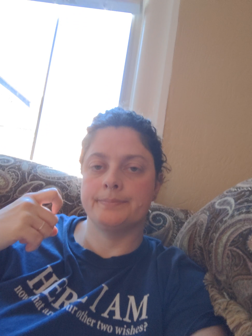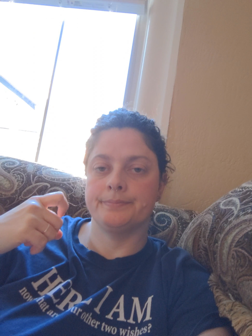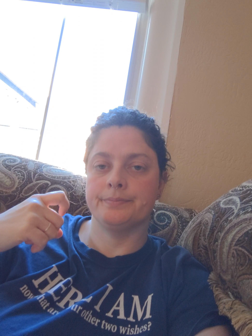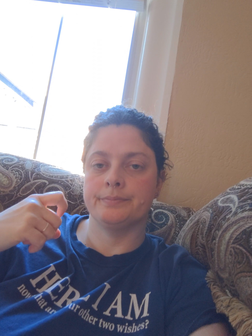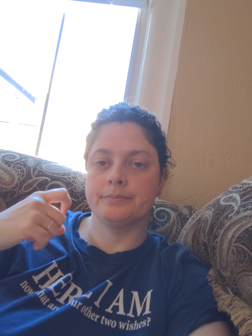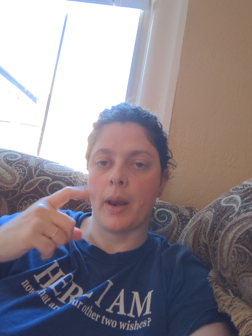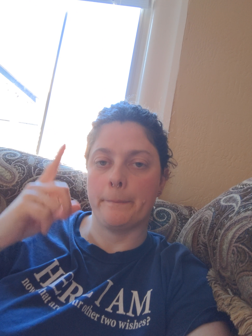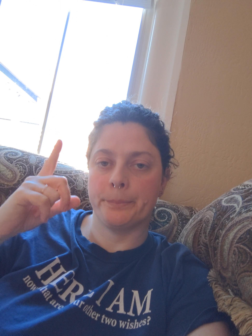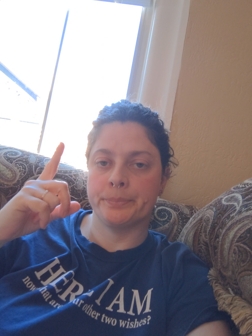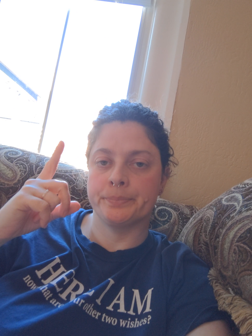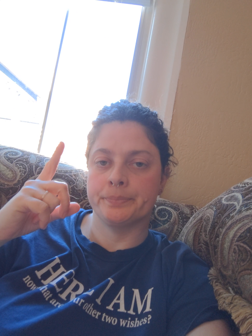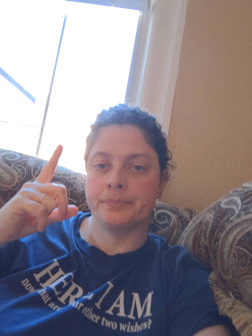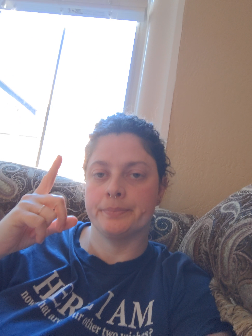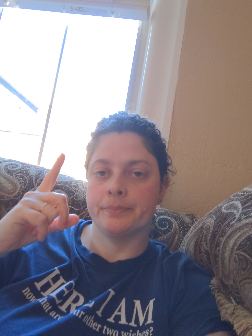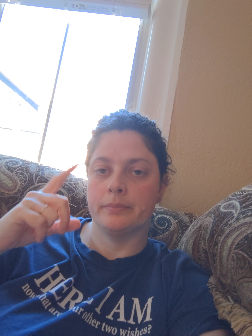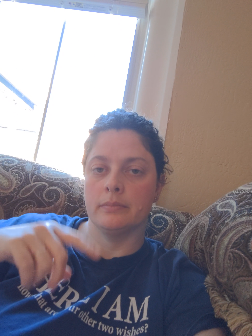up